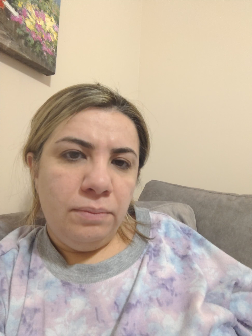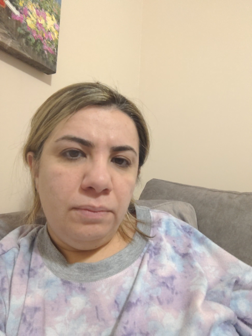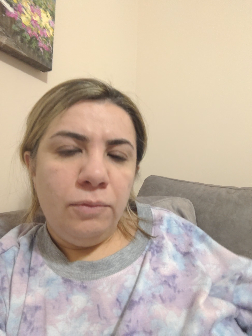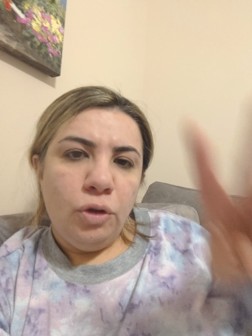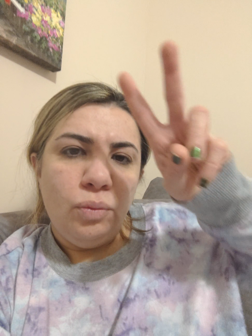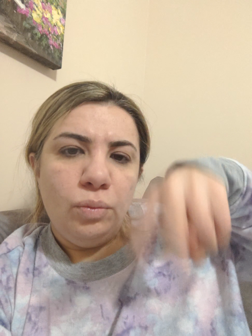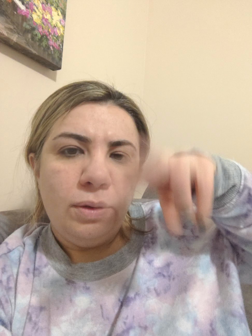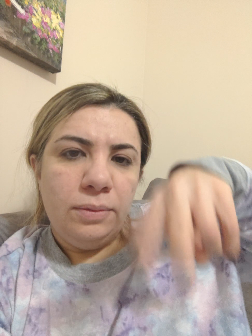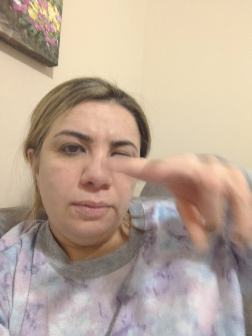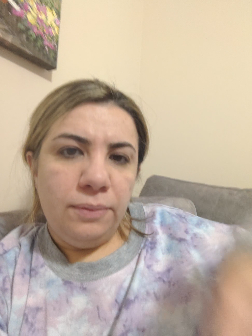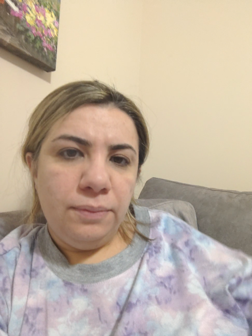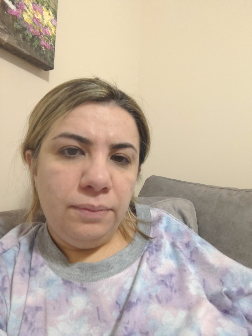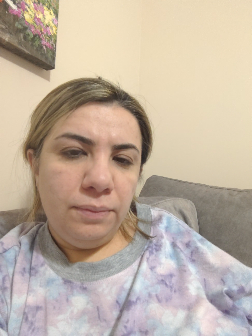read